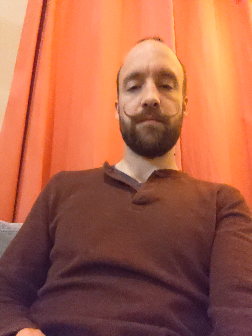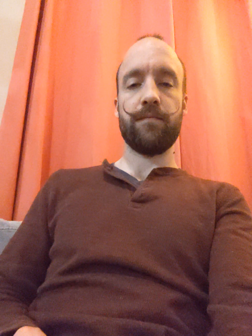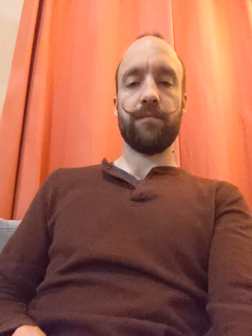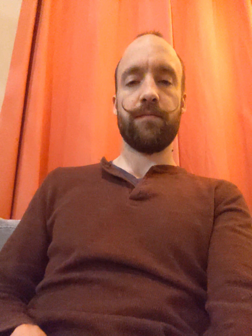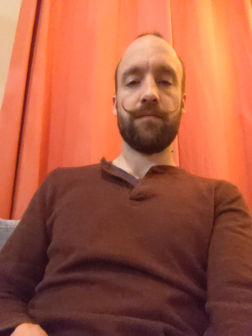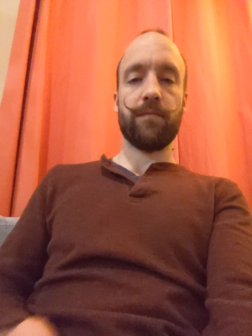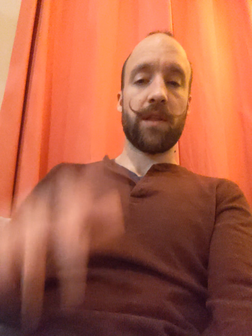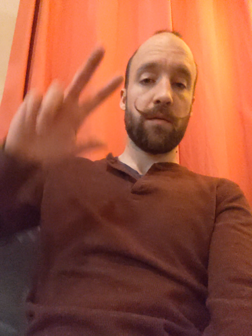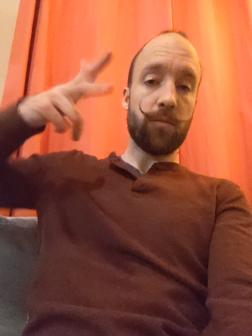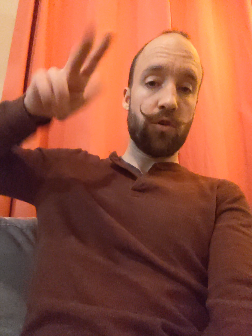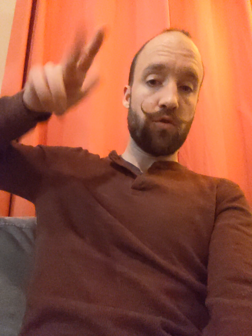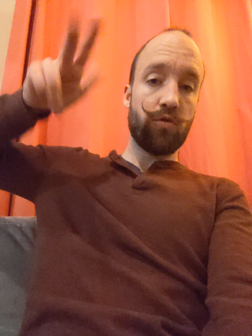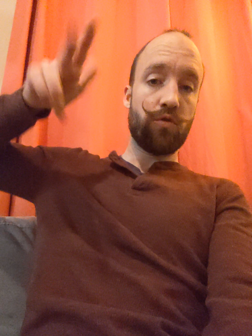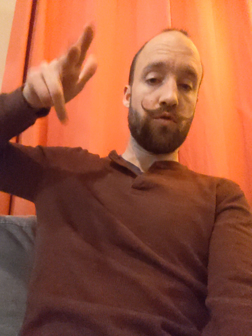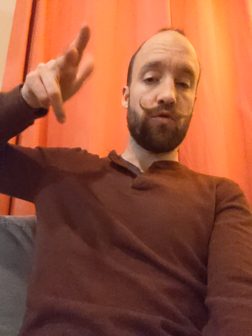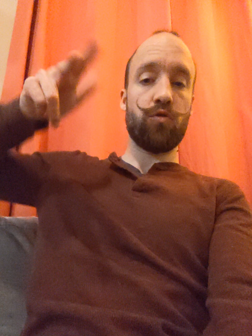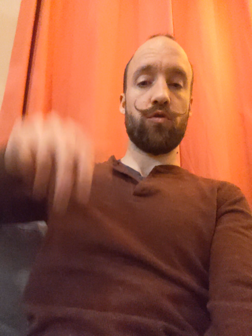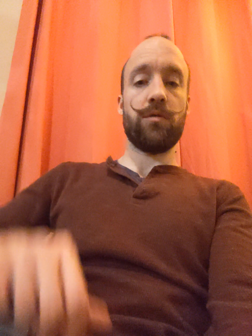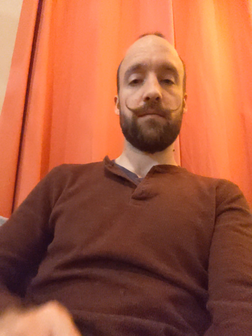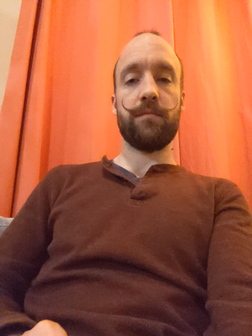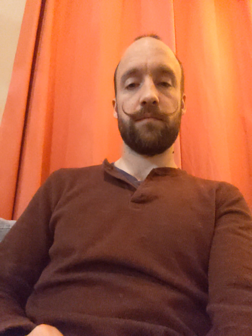helicopter